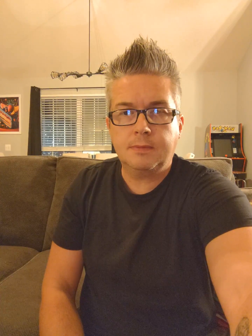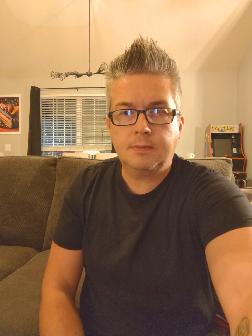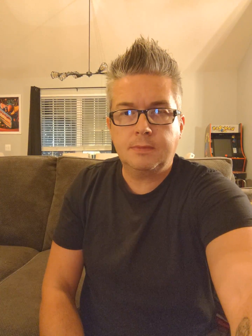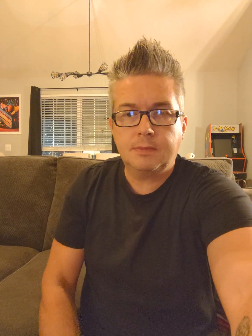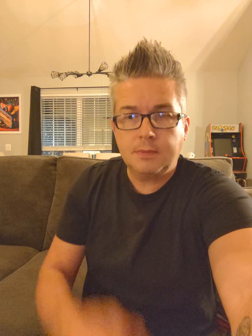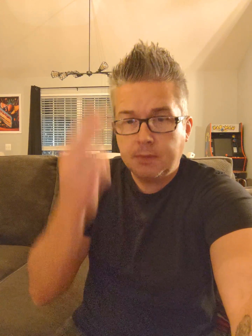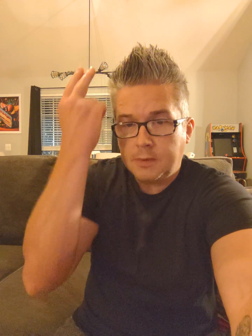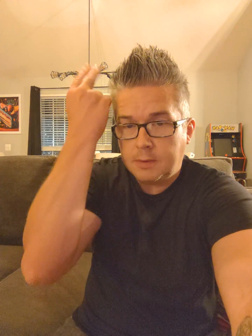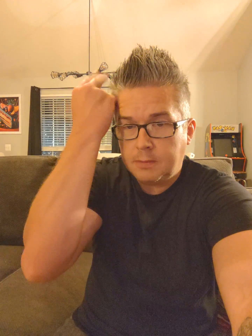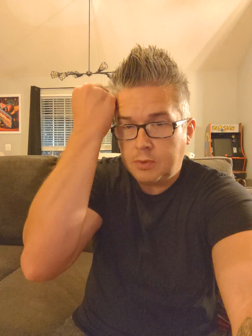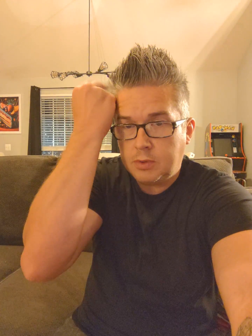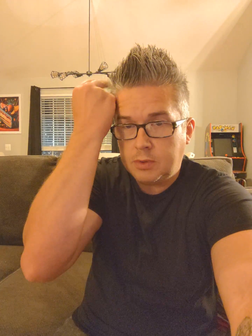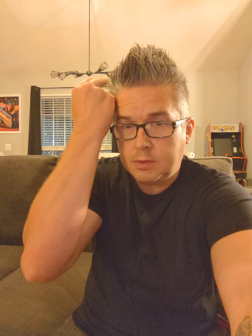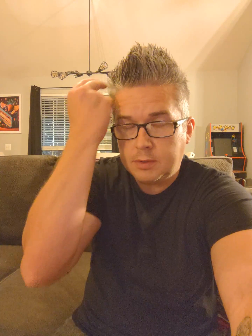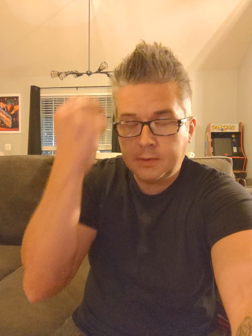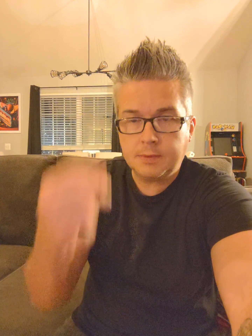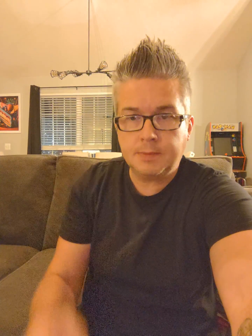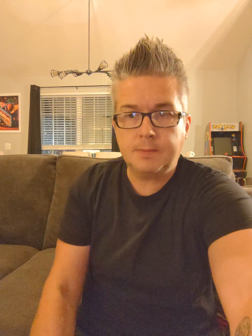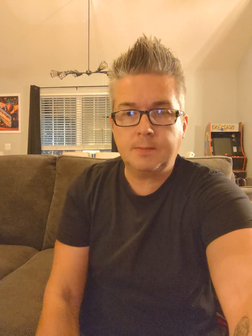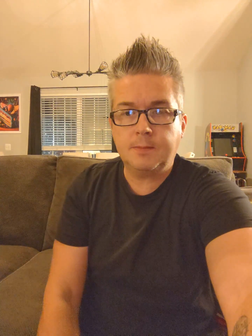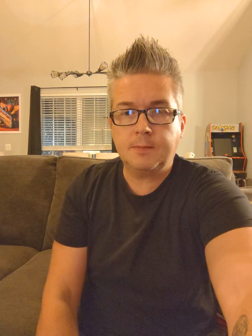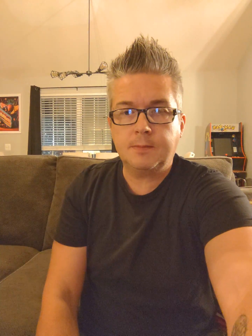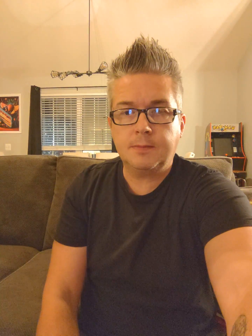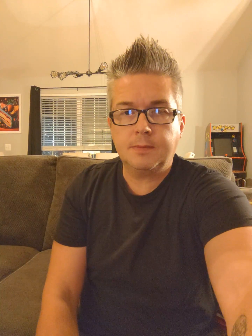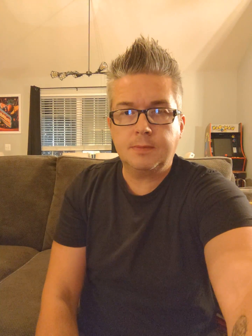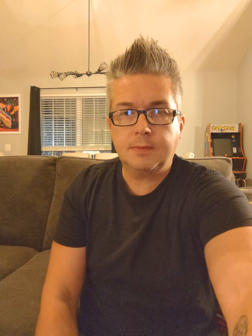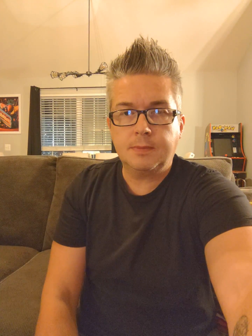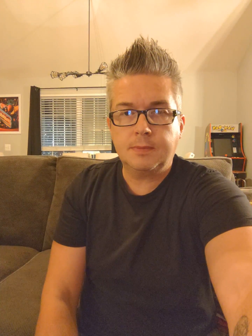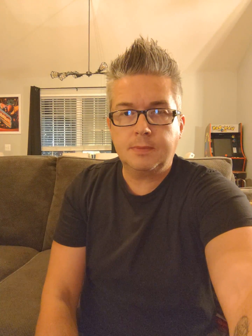bunny